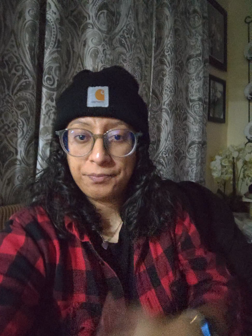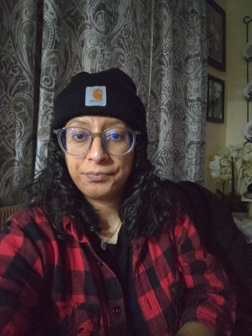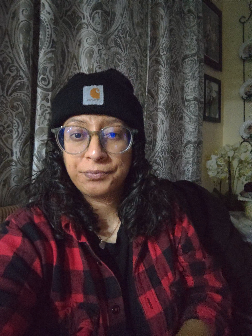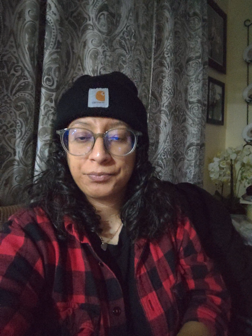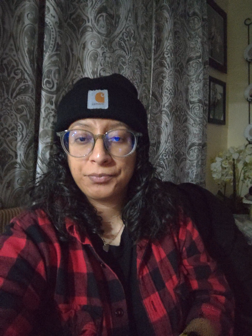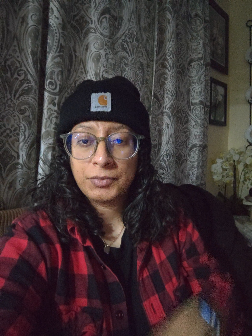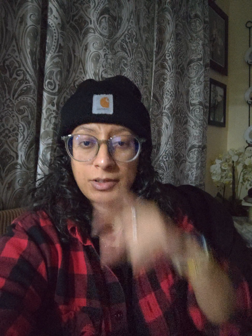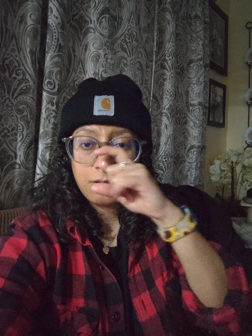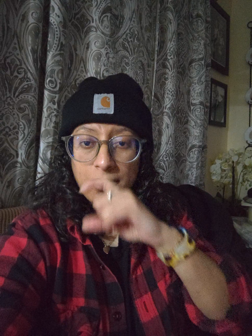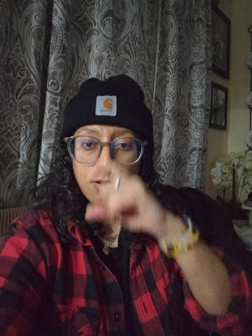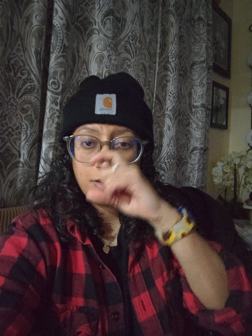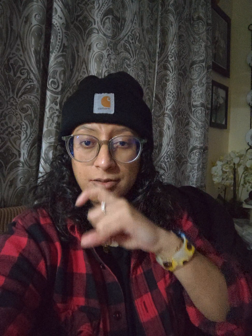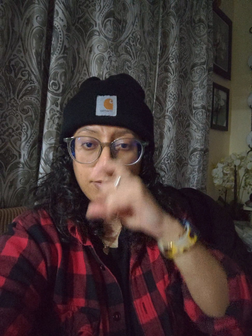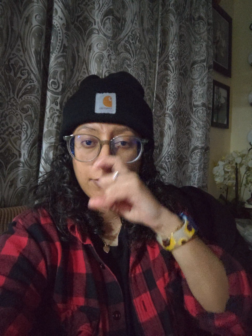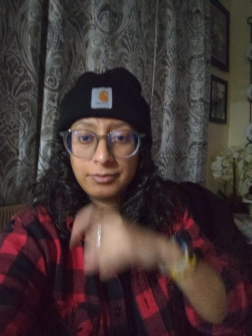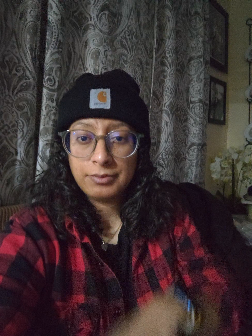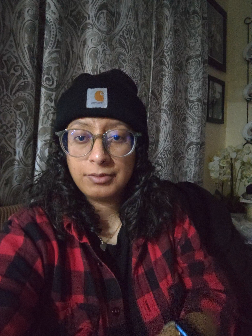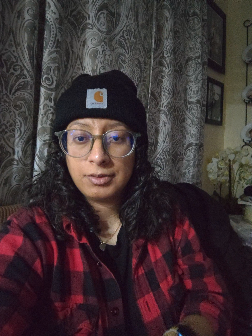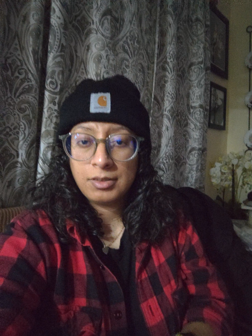doll